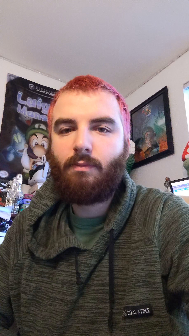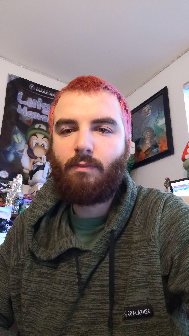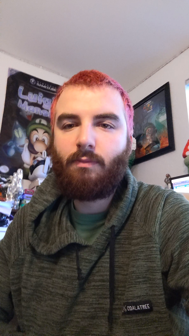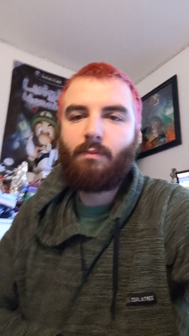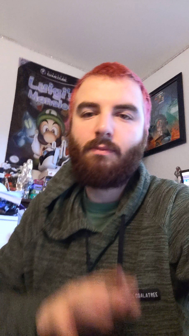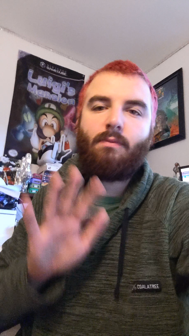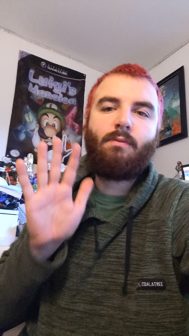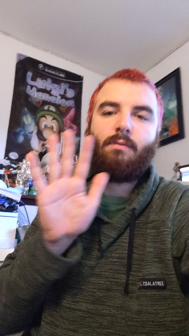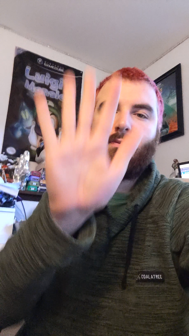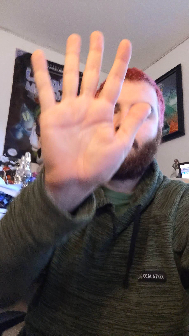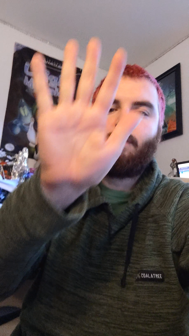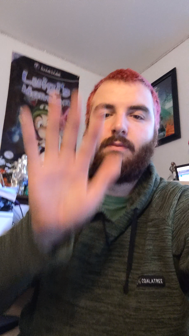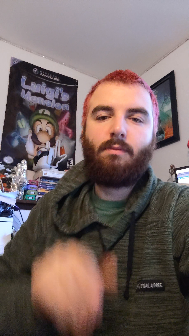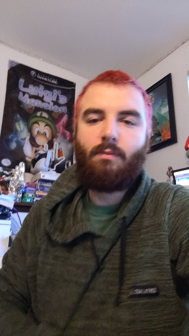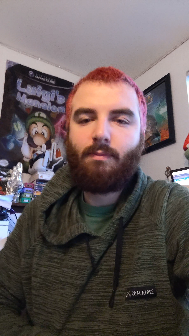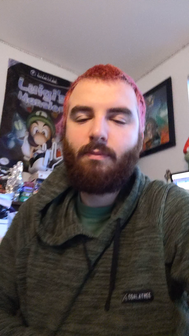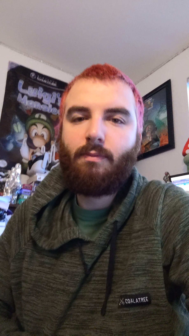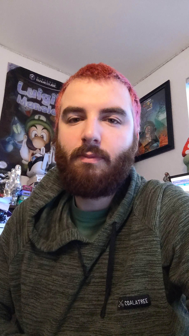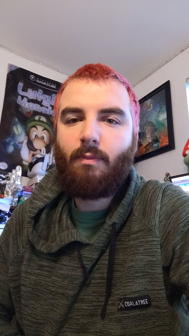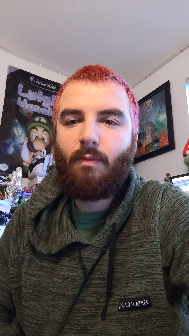give me five